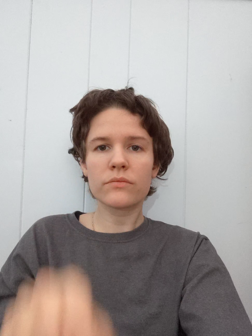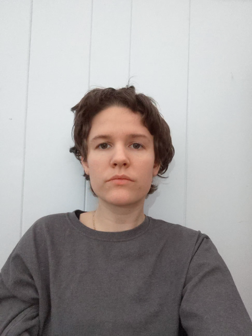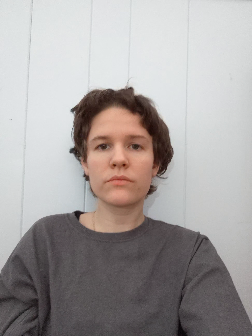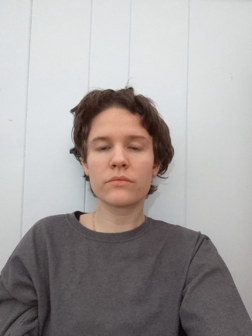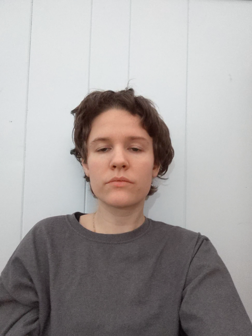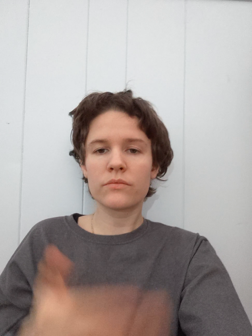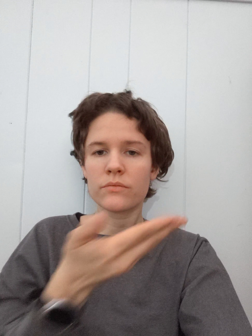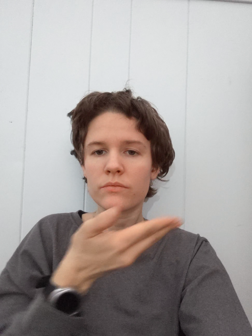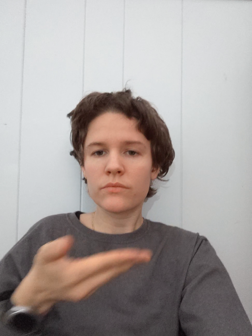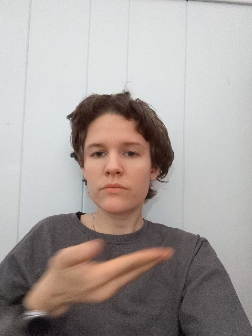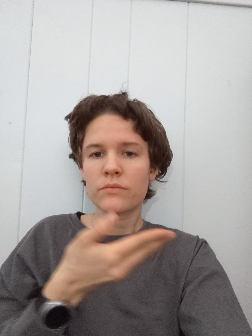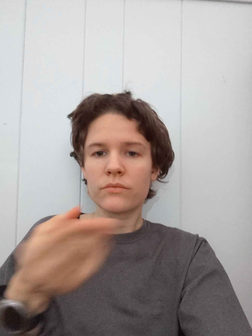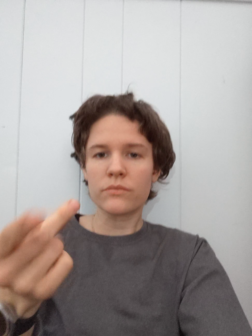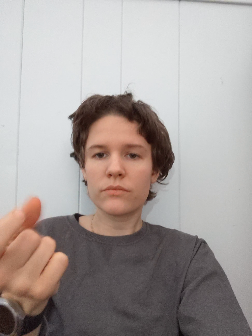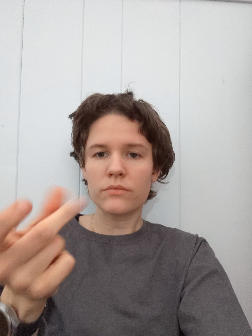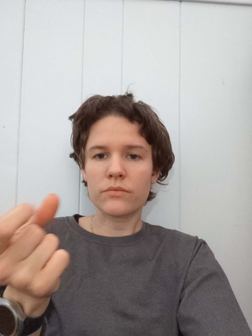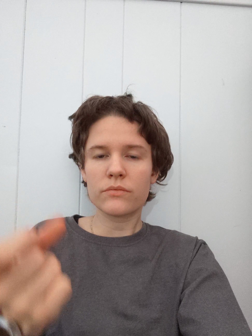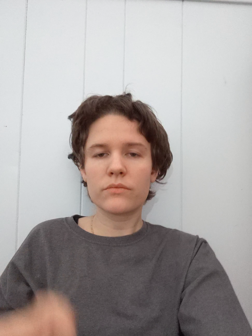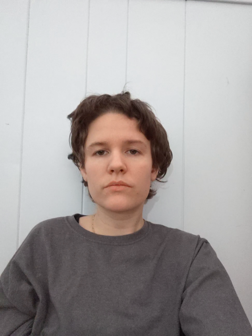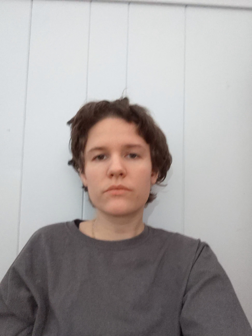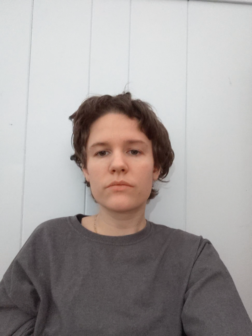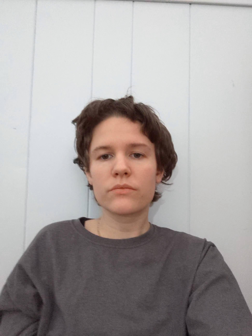puppy